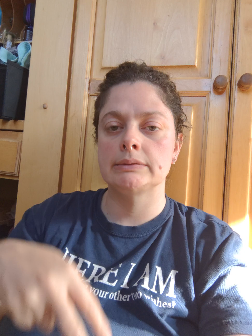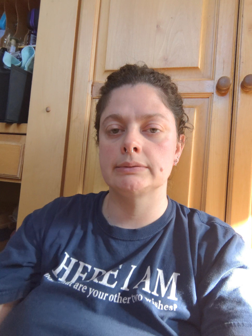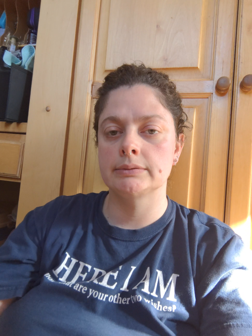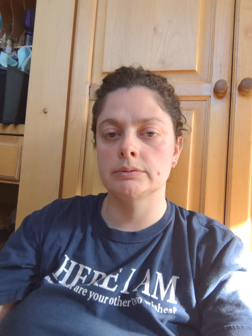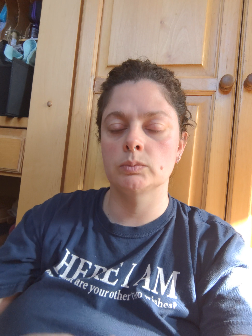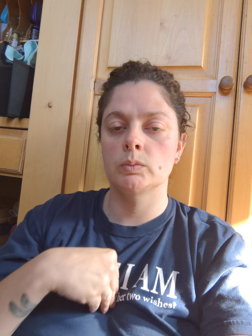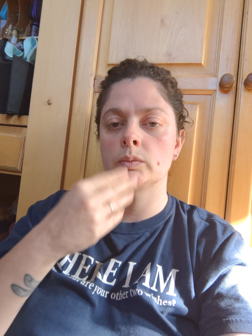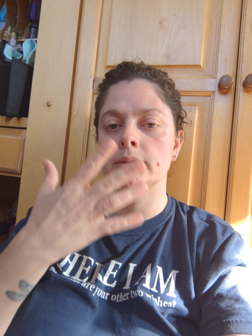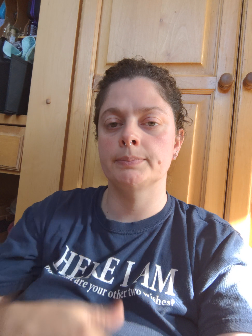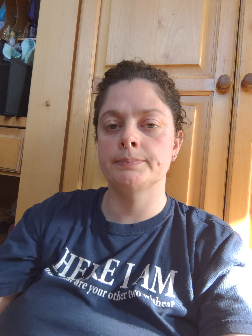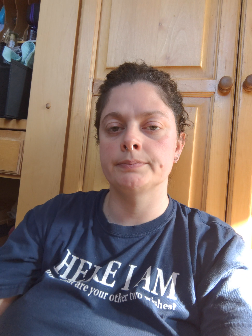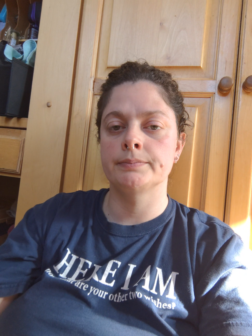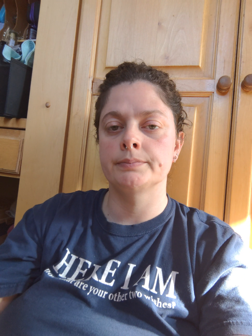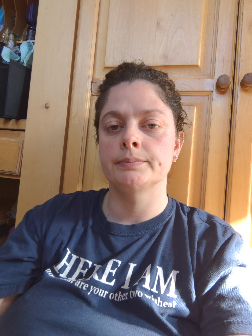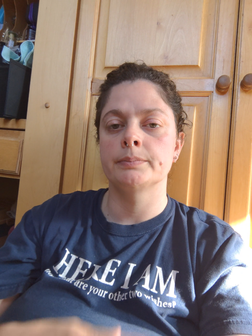white